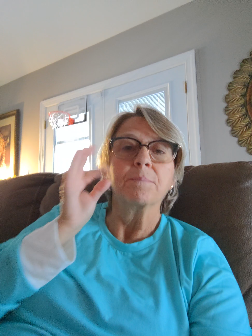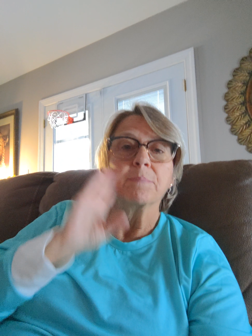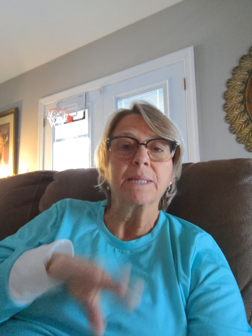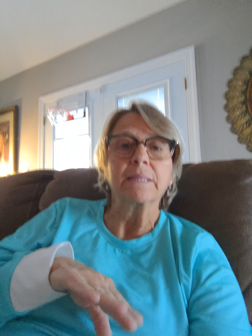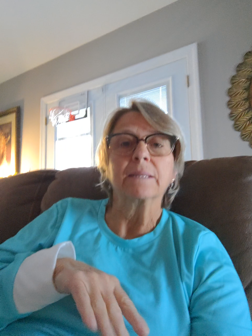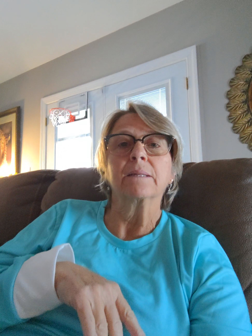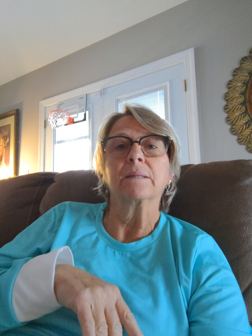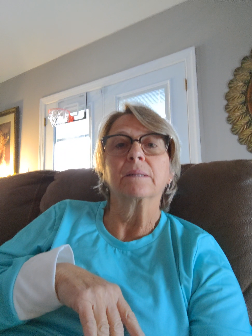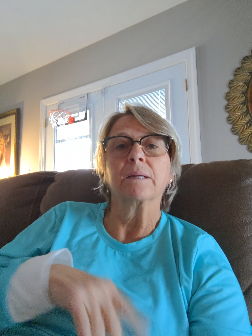bee